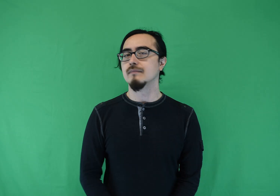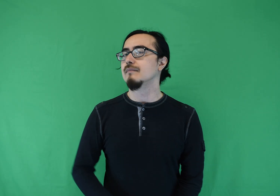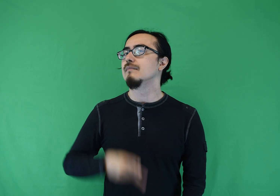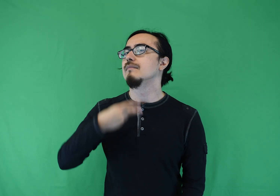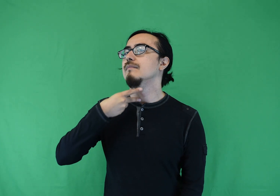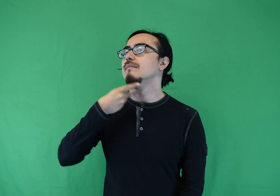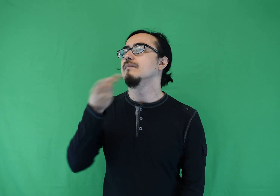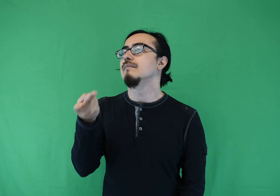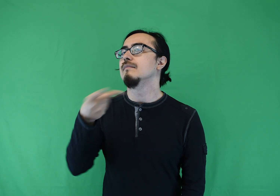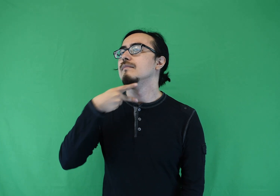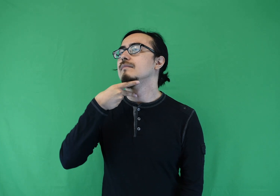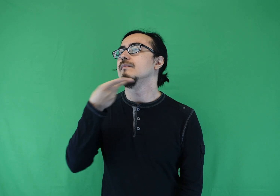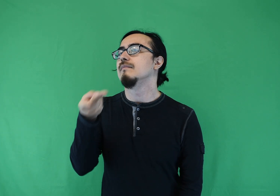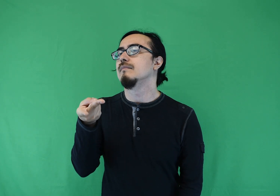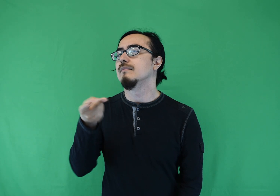voz